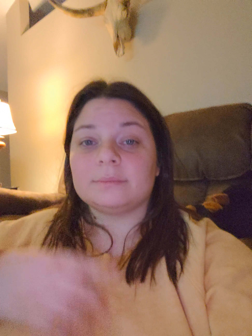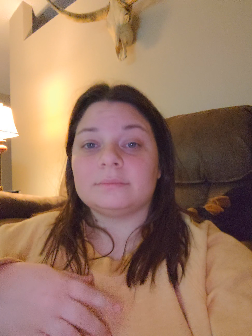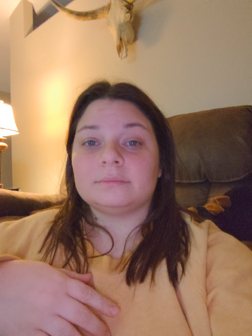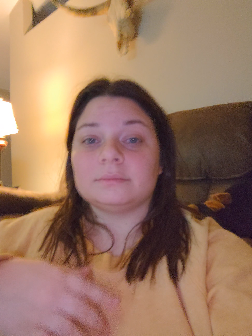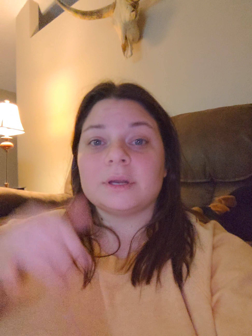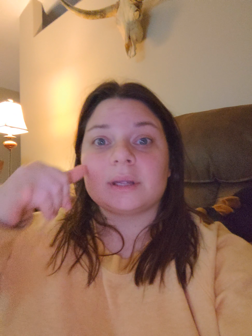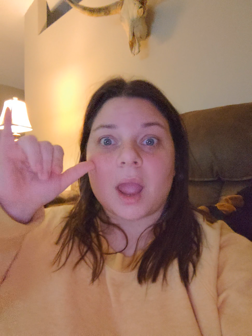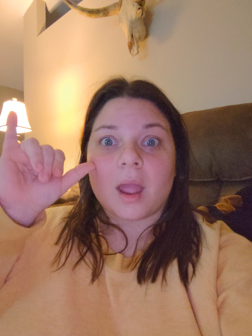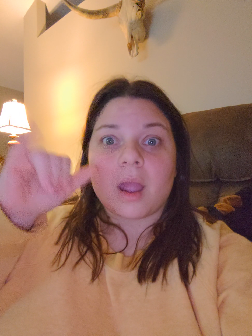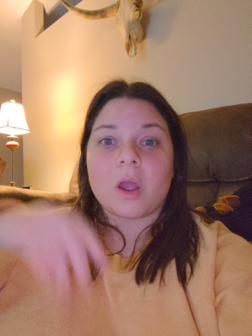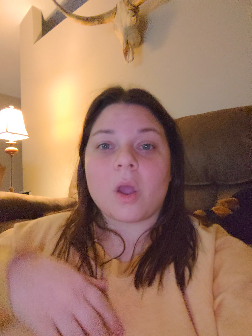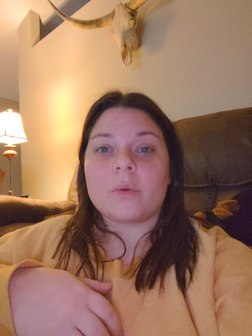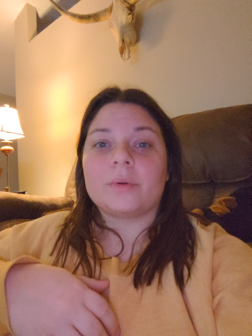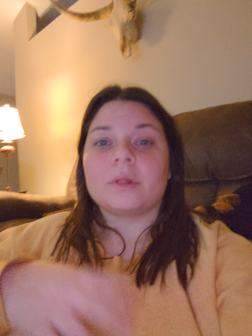cow